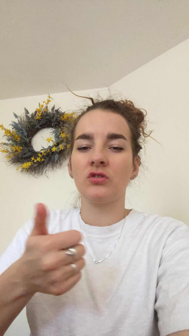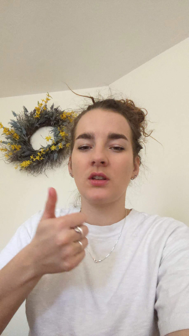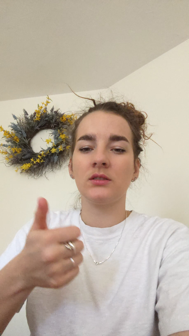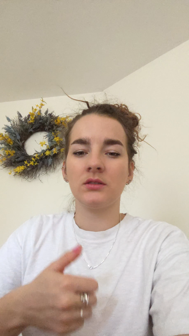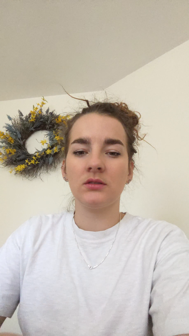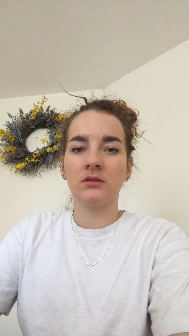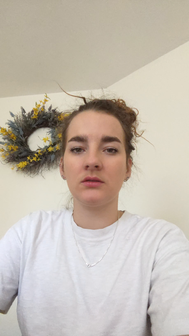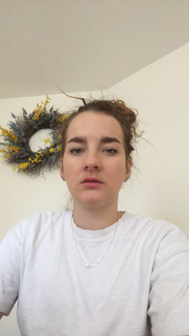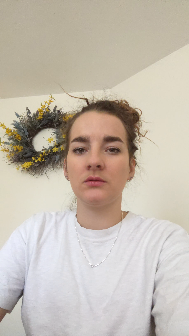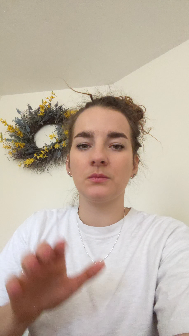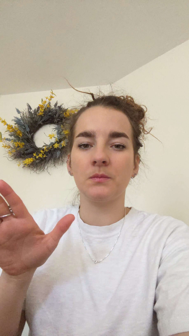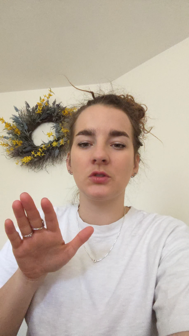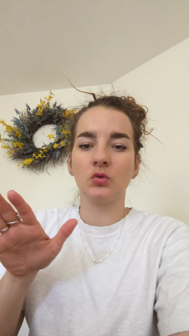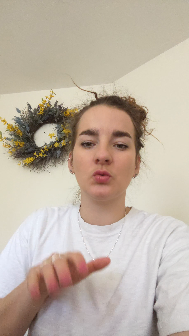penguin